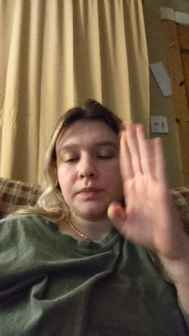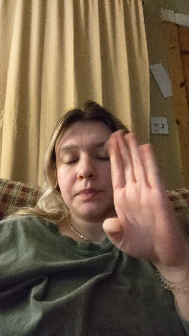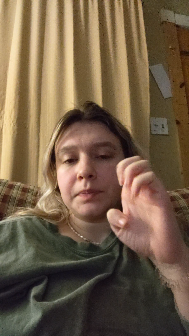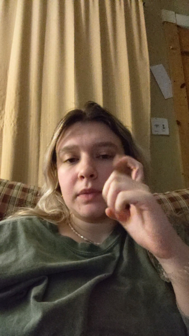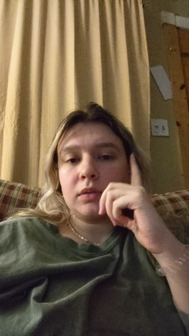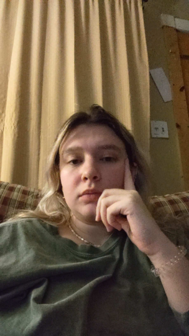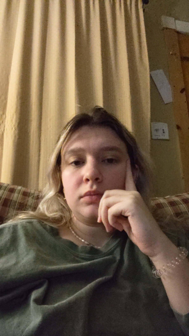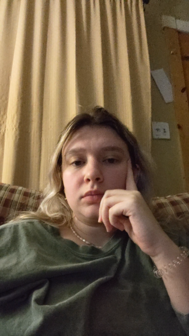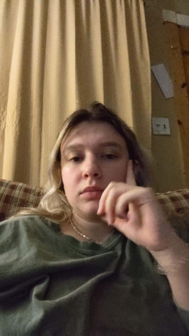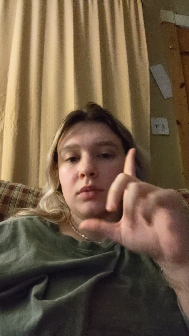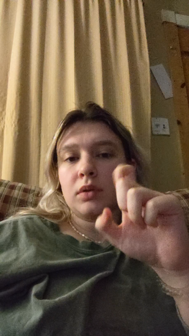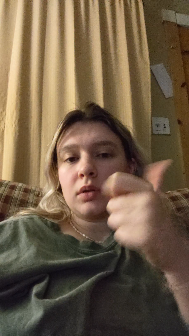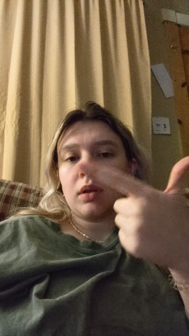leg